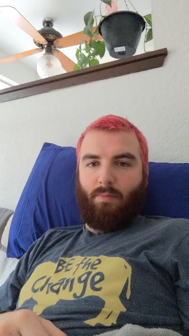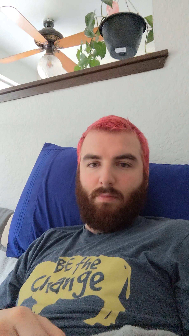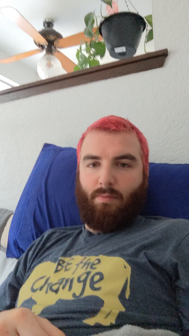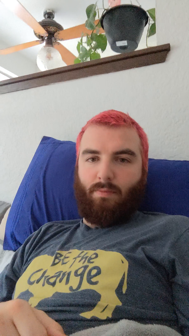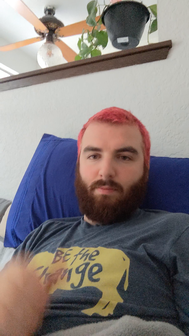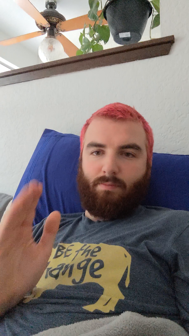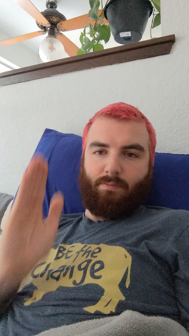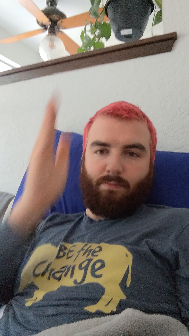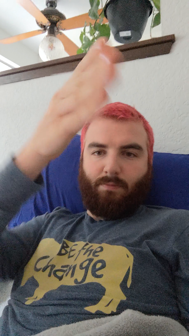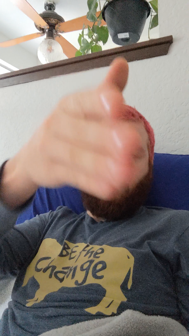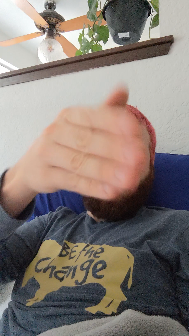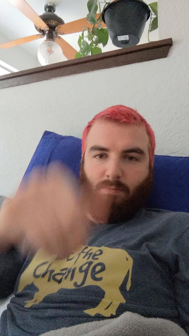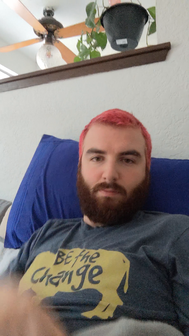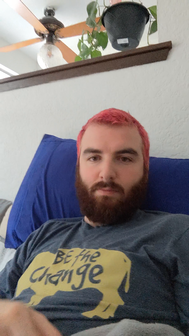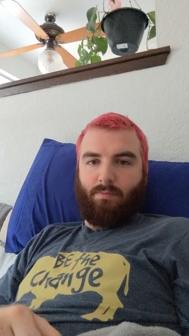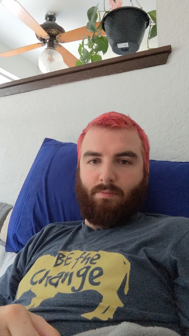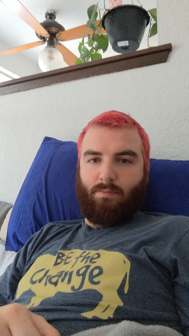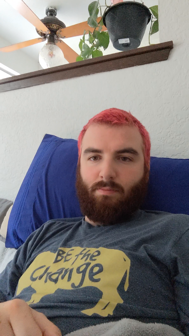over